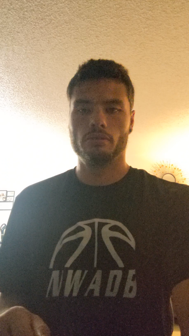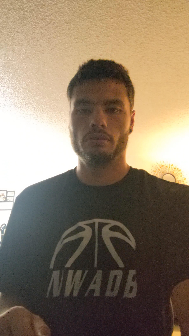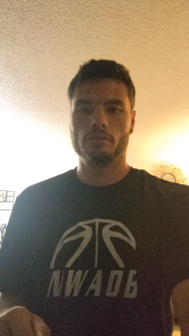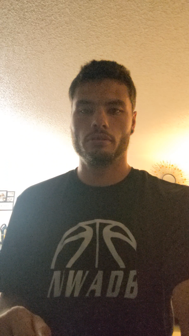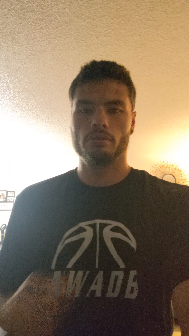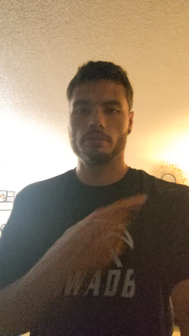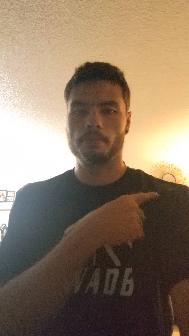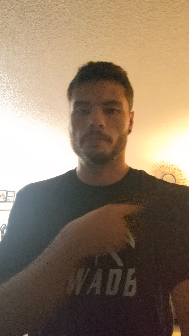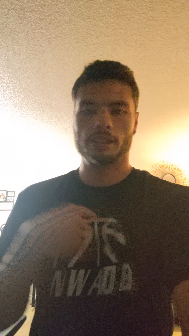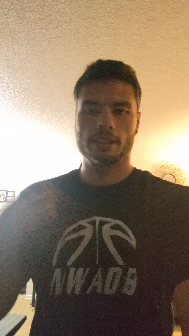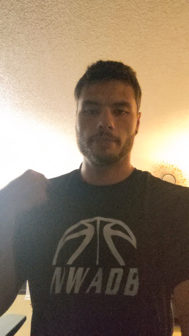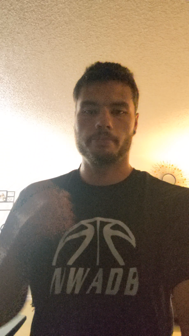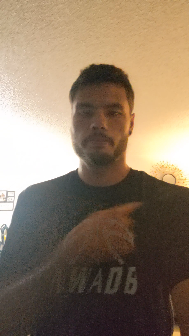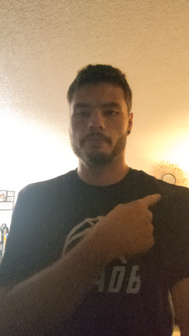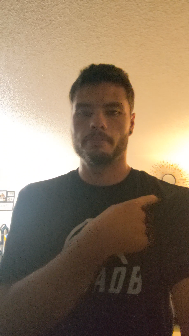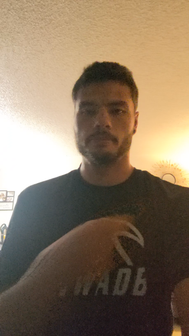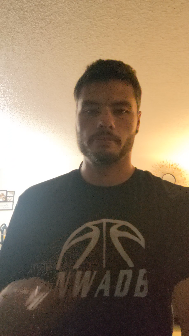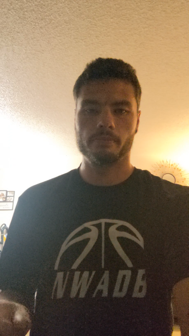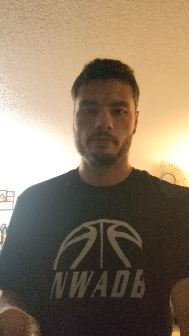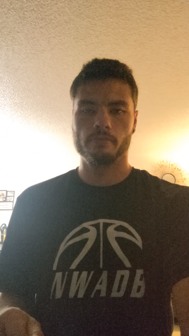bib